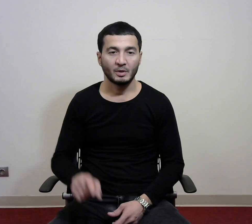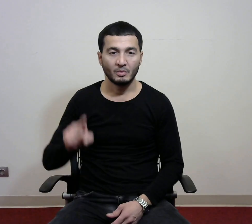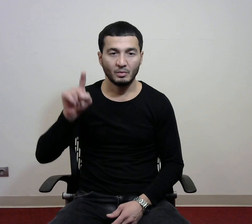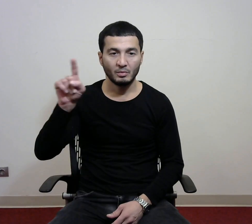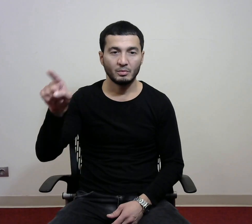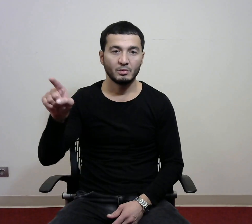O